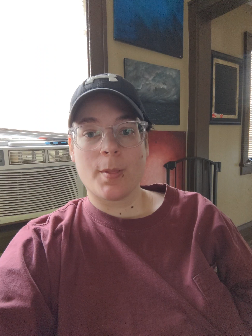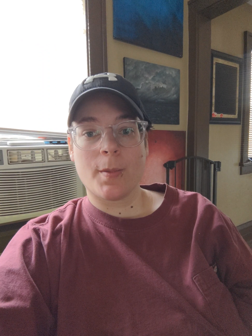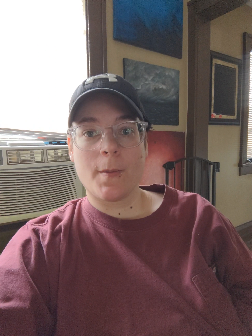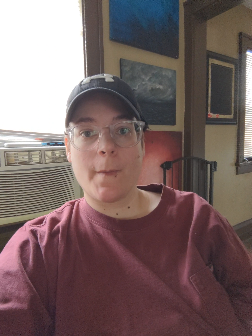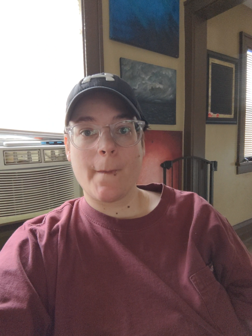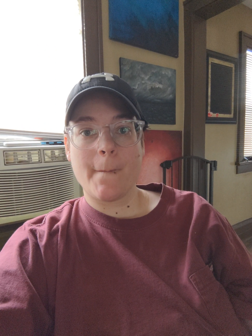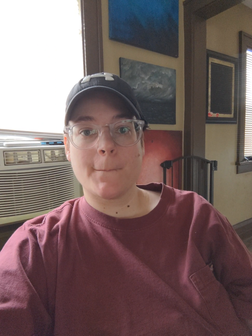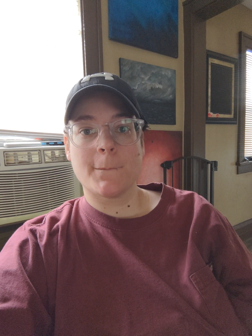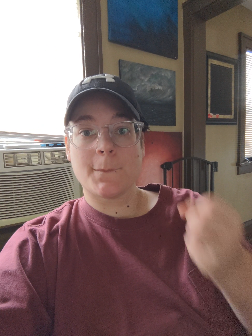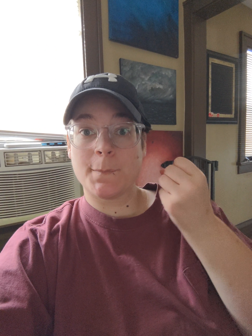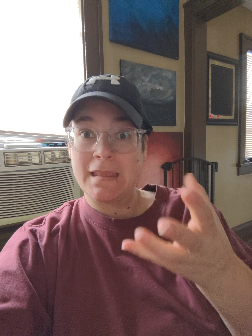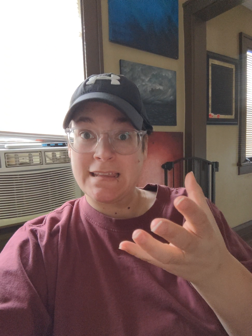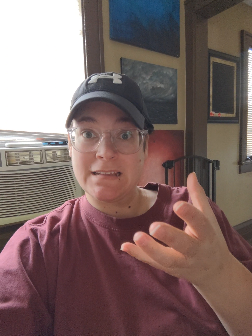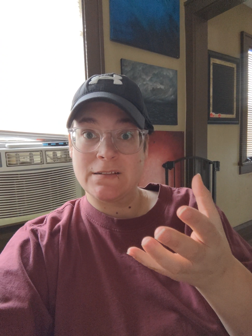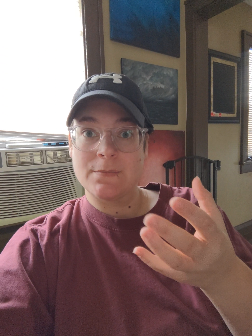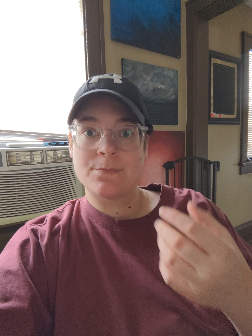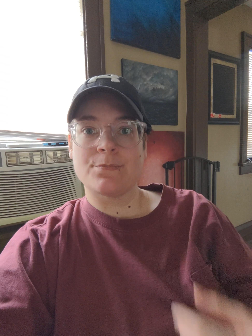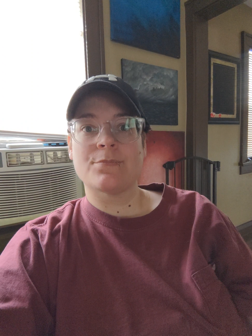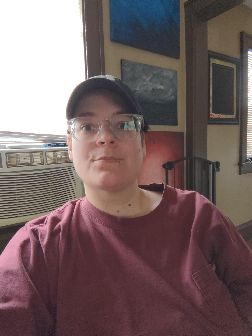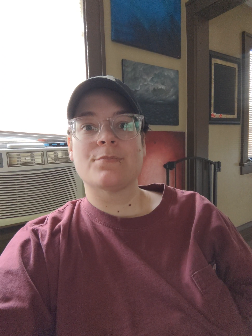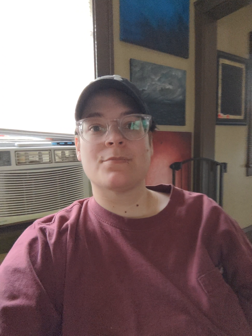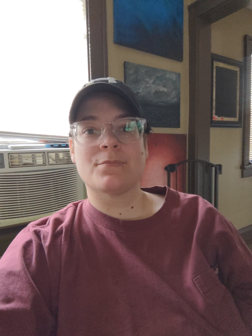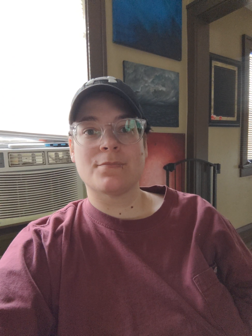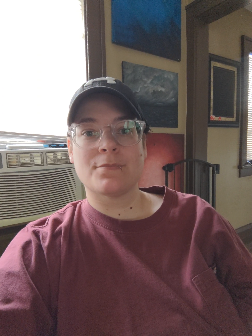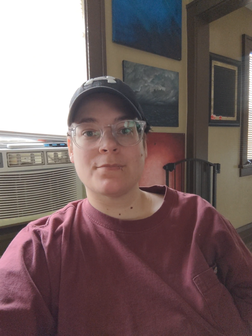many